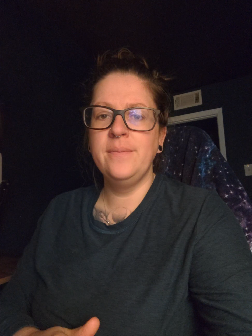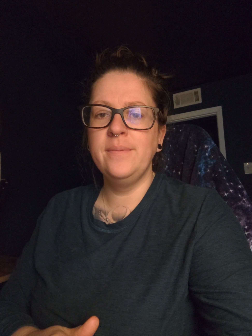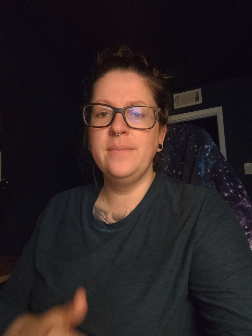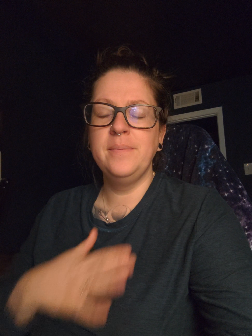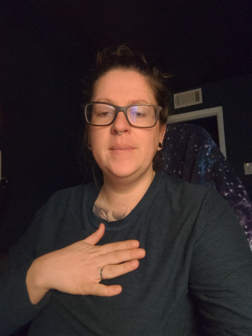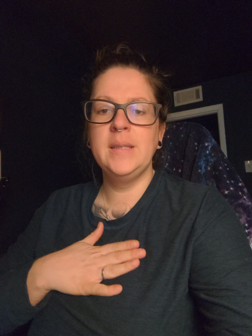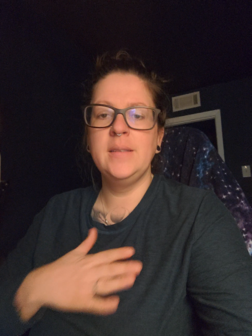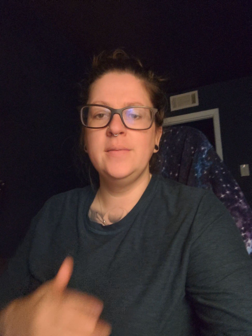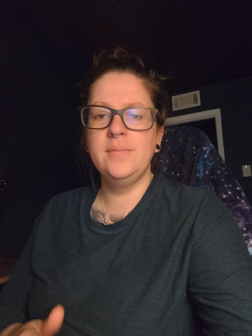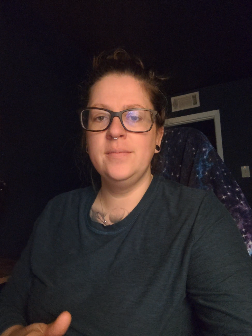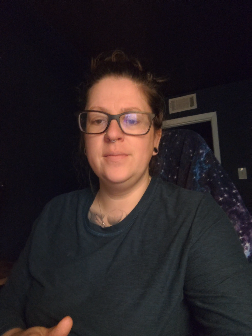my